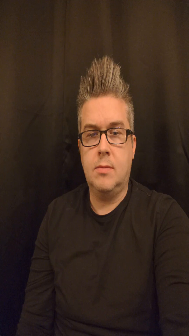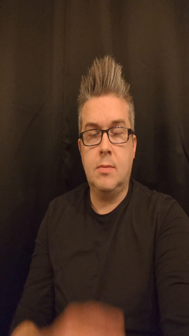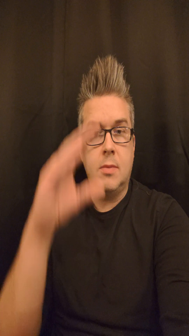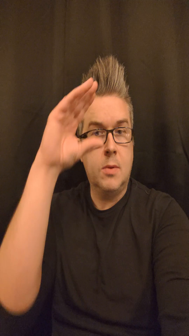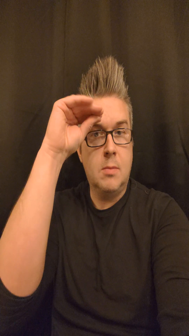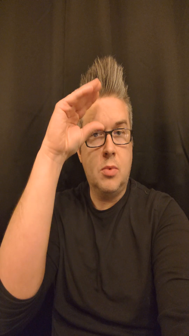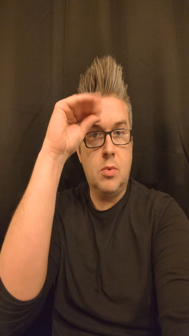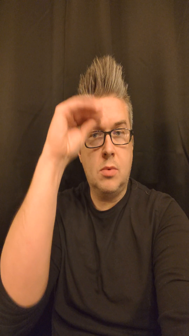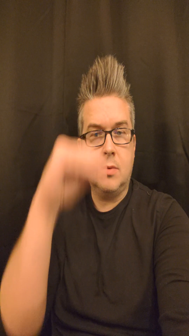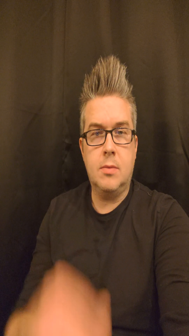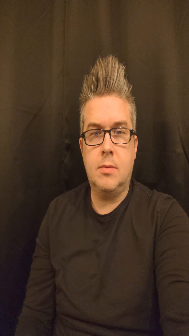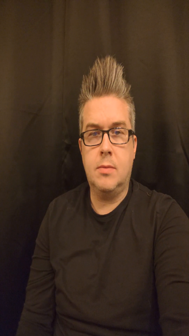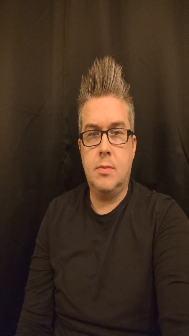boy